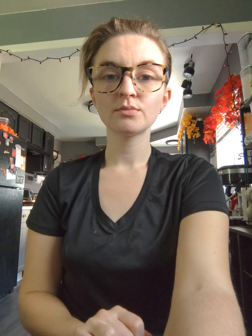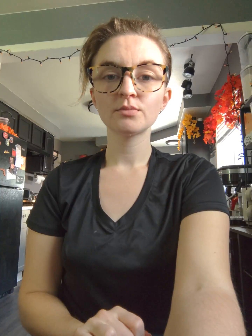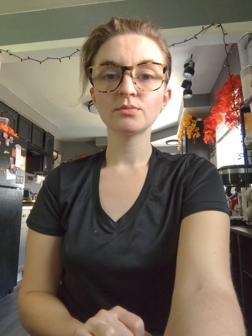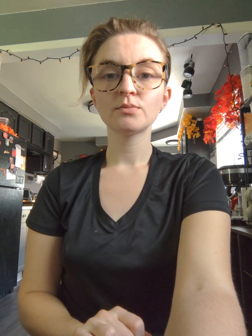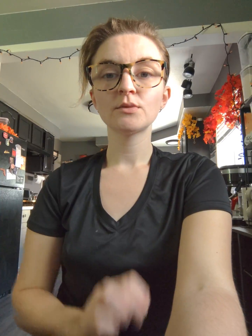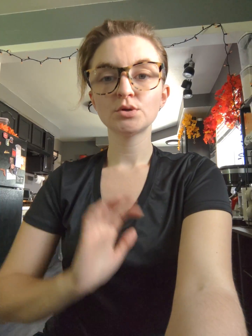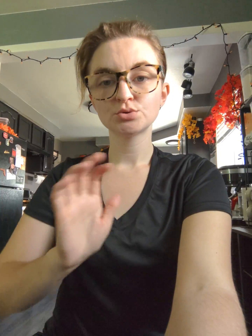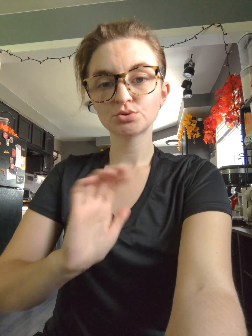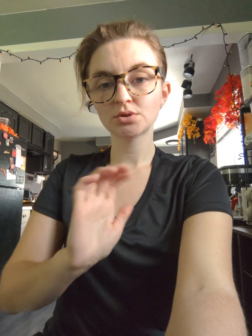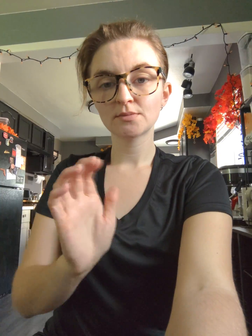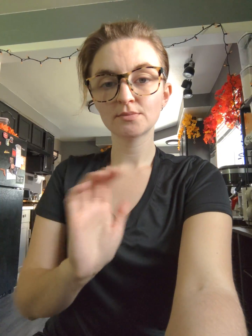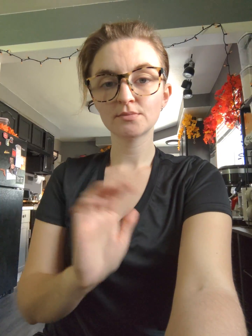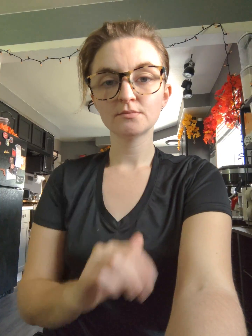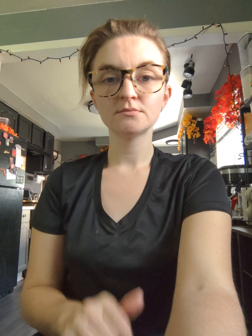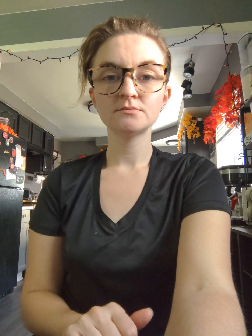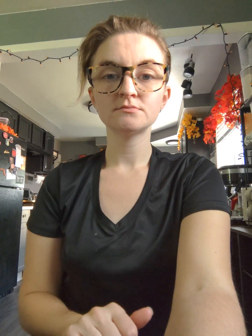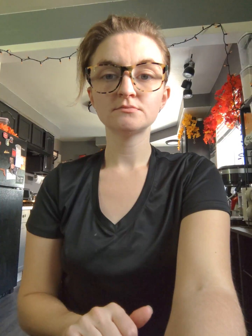cheese